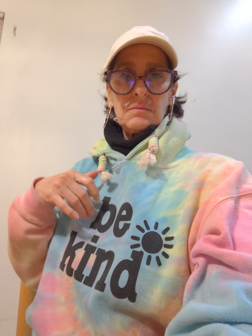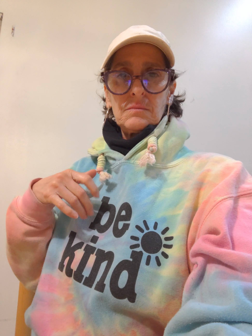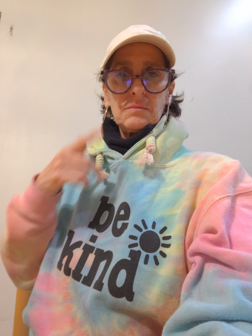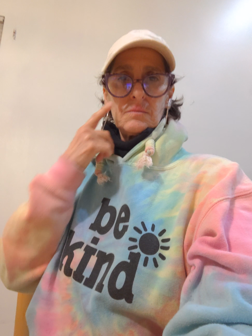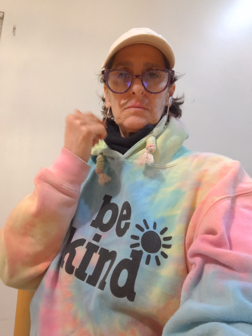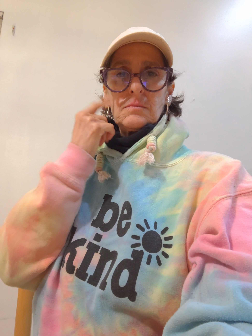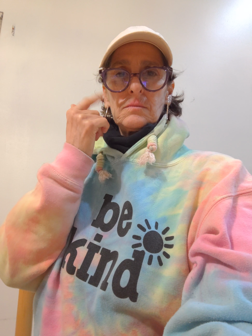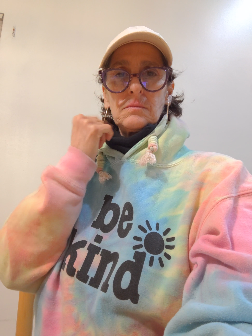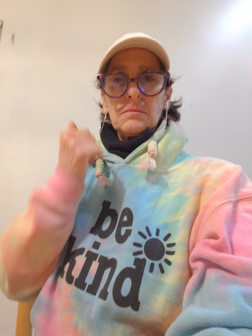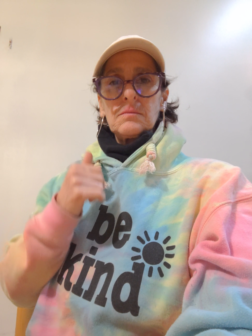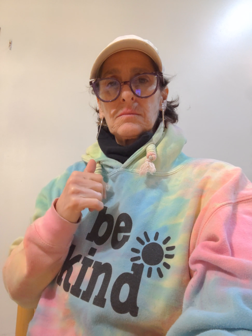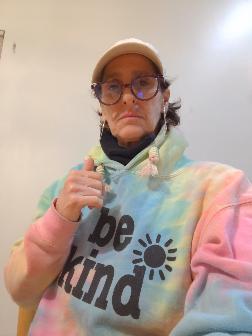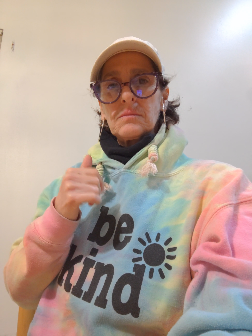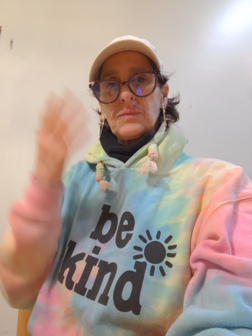cry